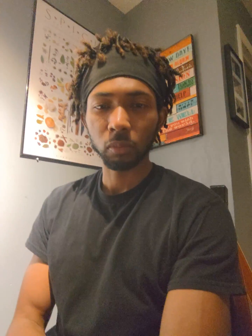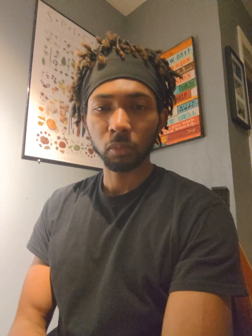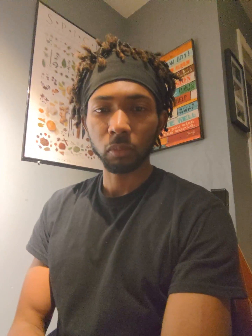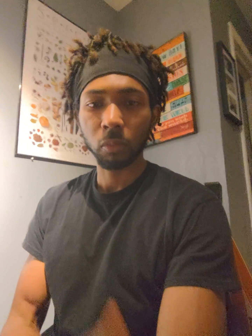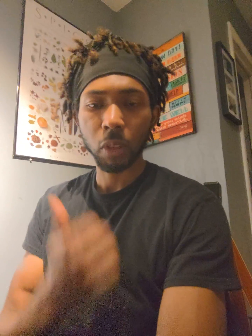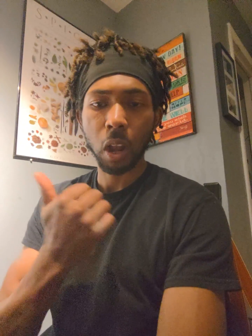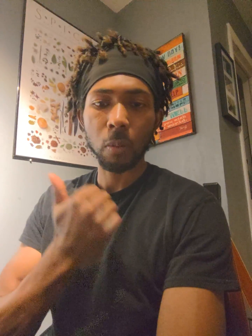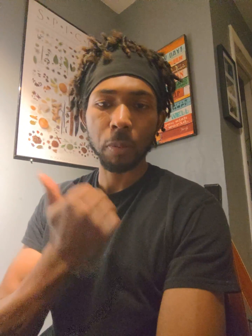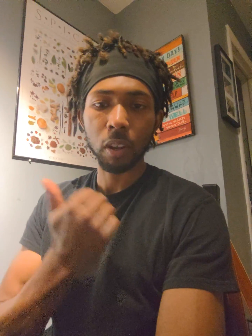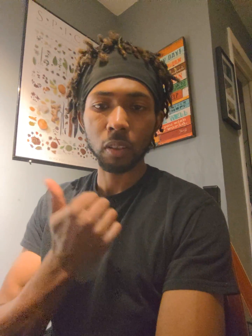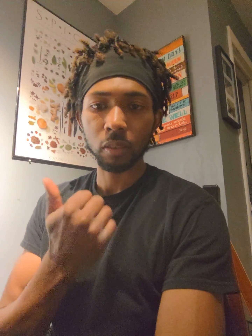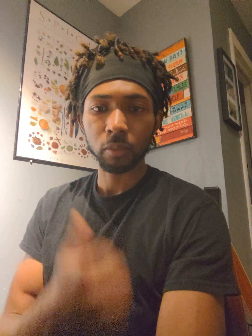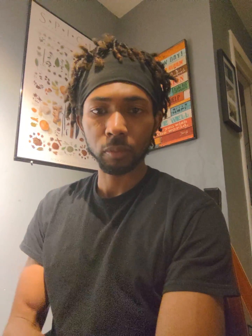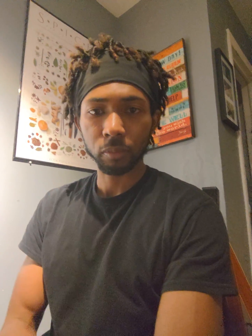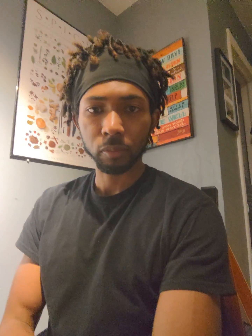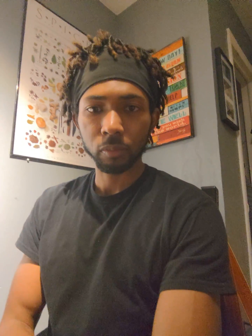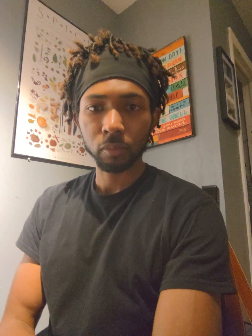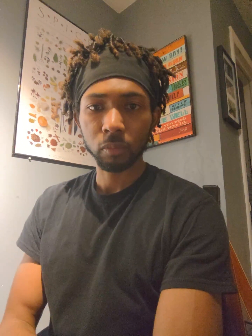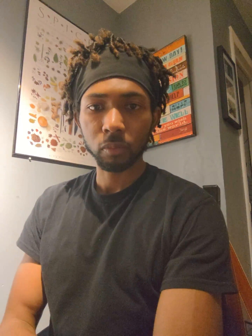help